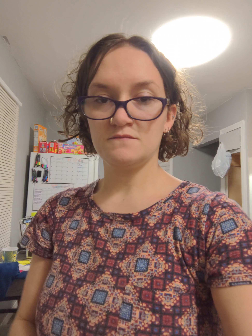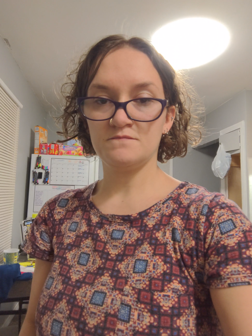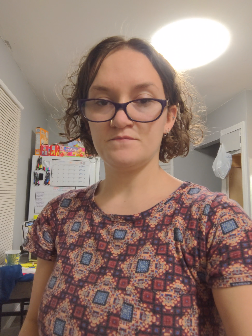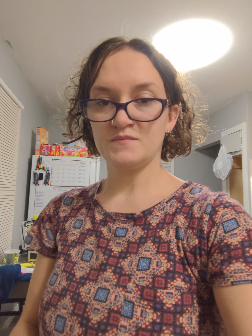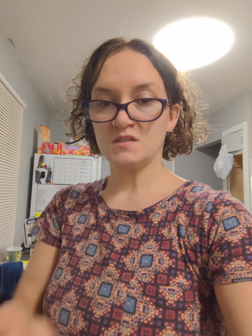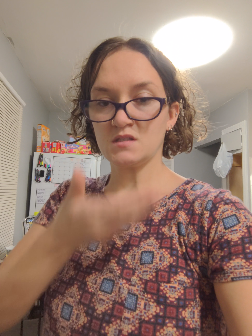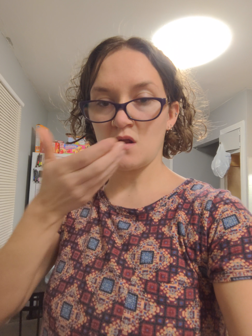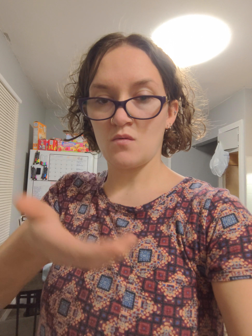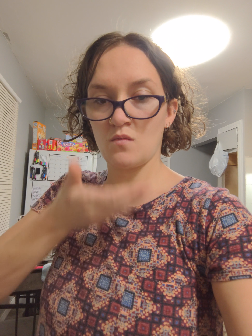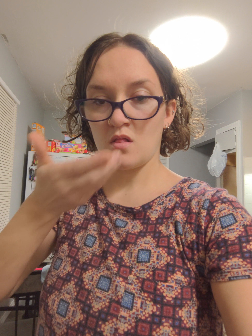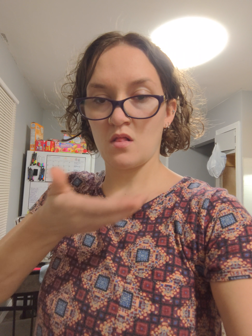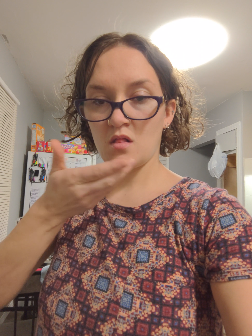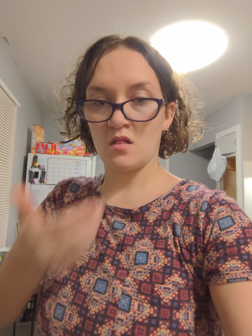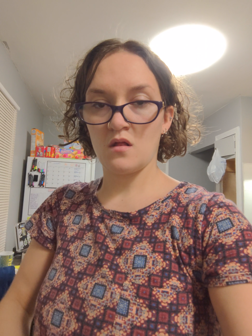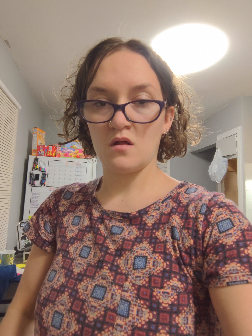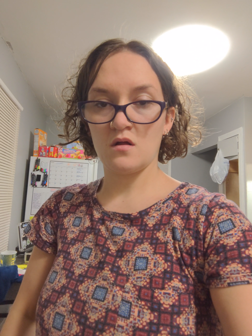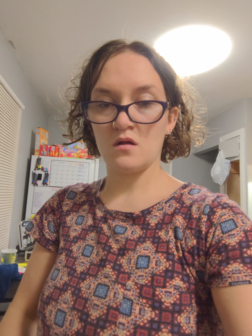cereal